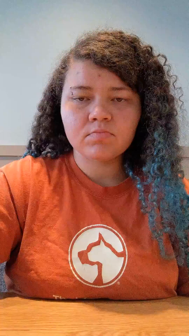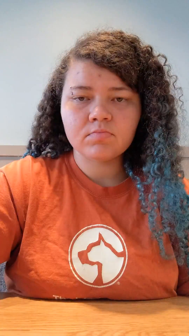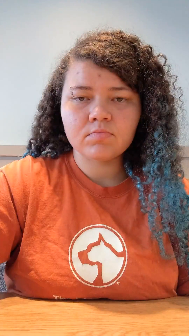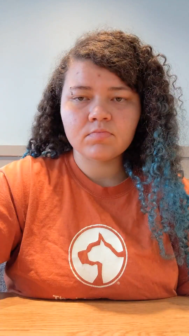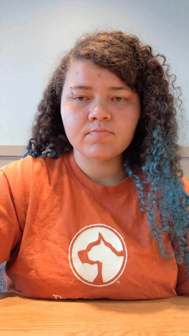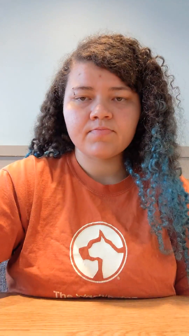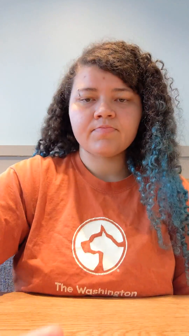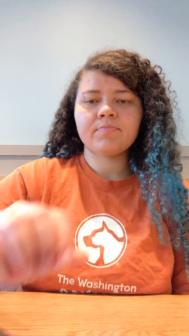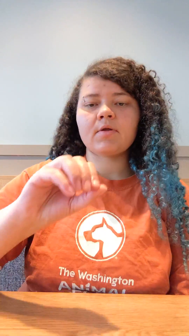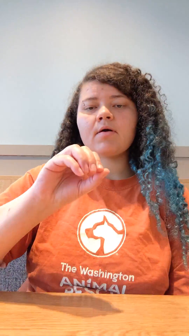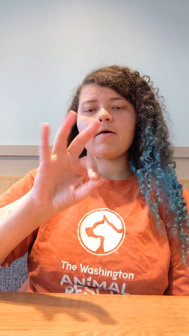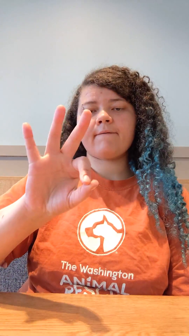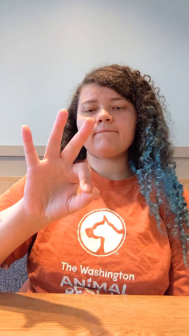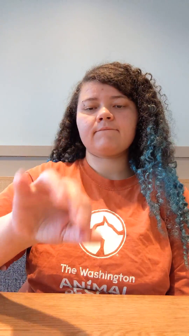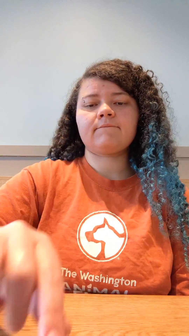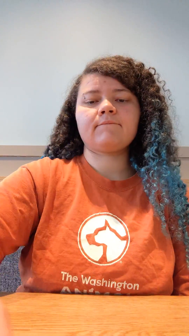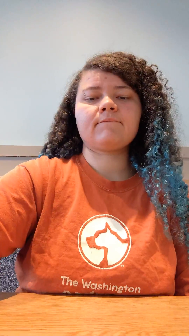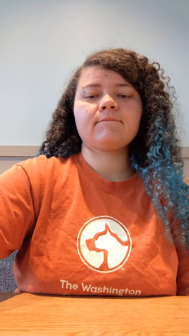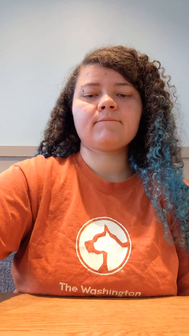of